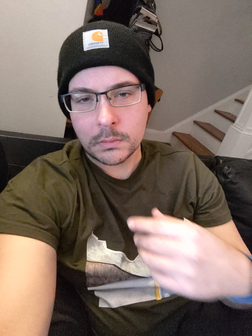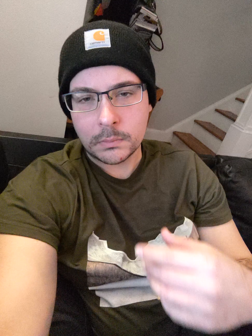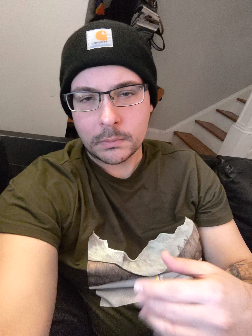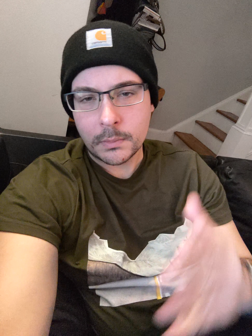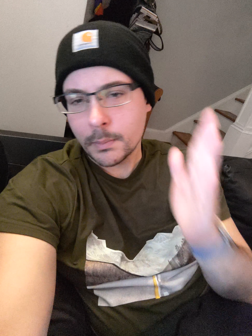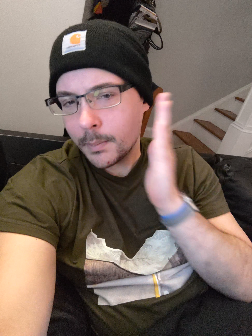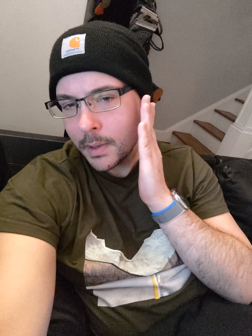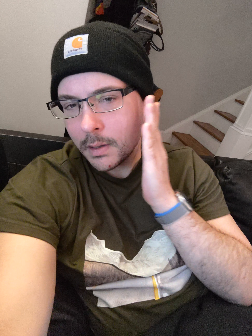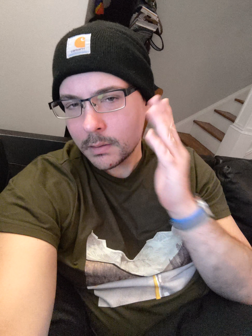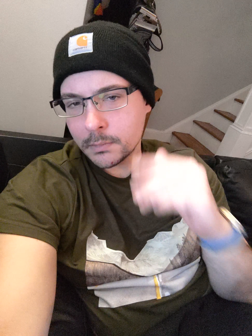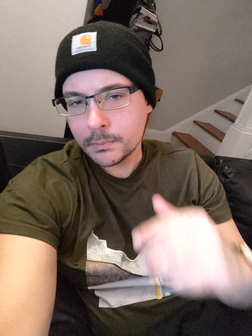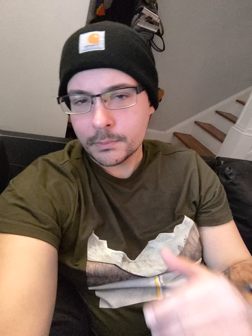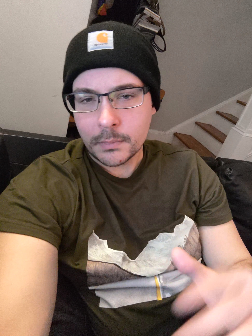bed